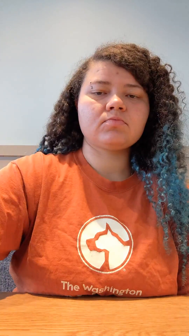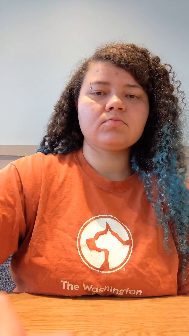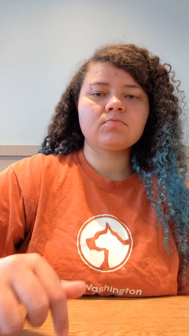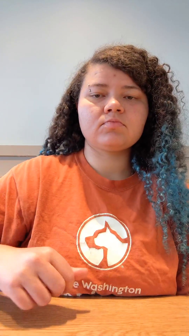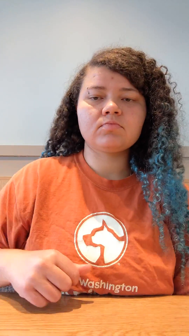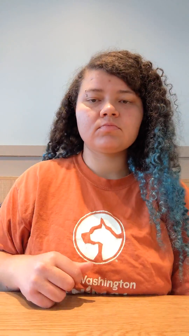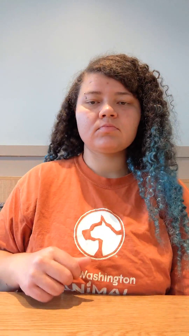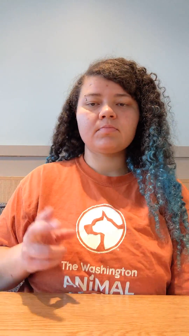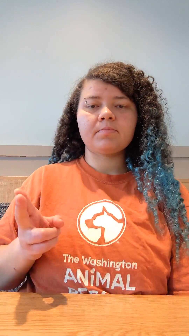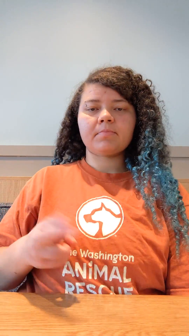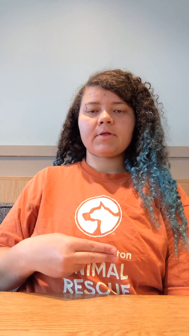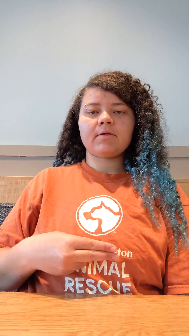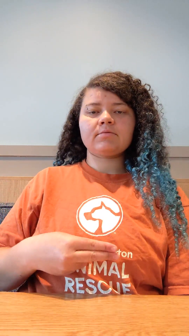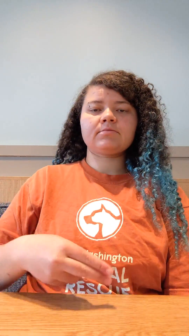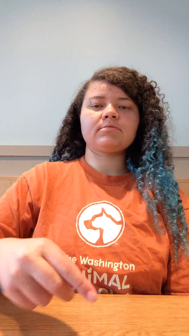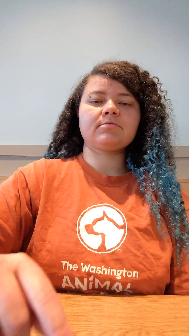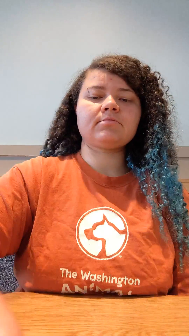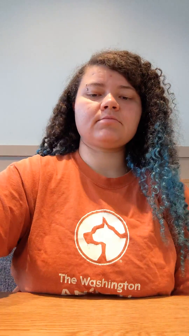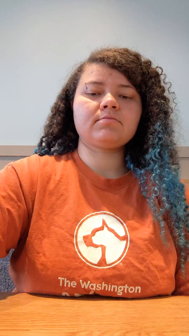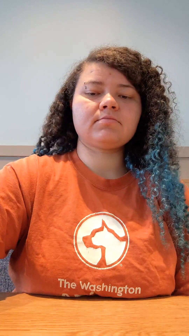belt